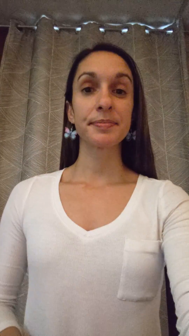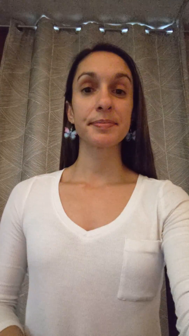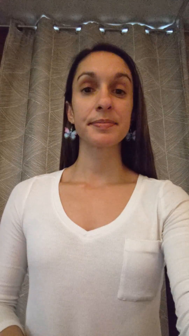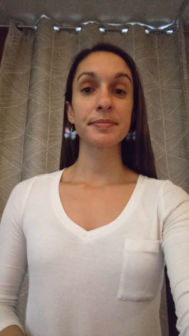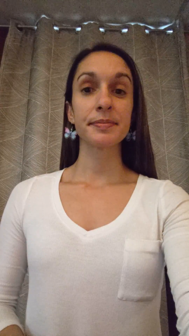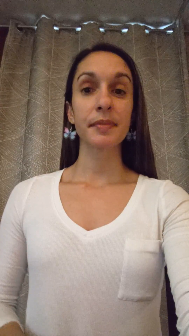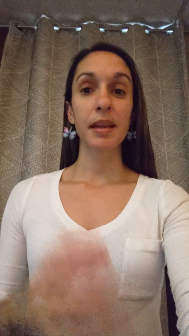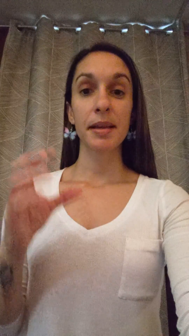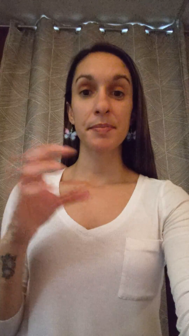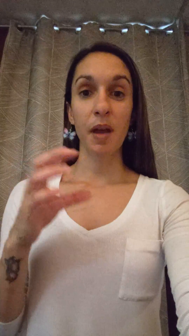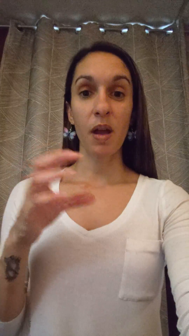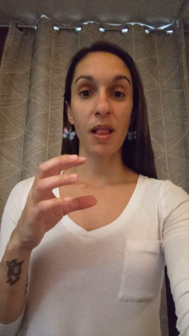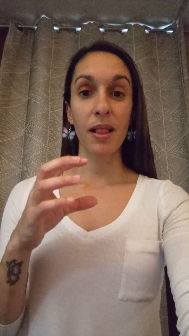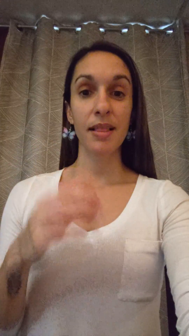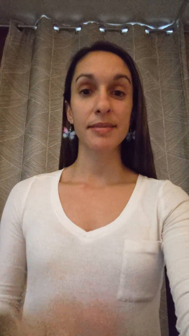ball